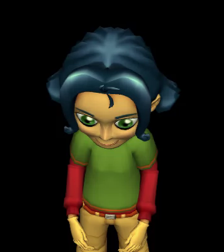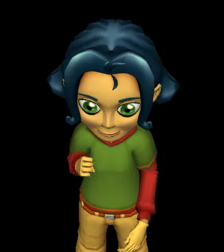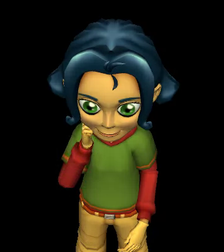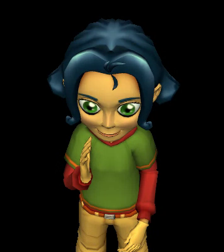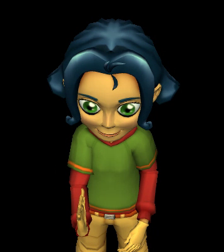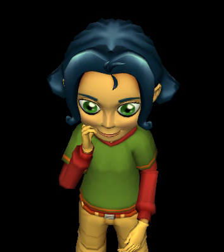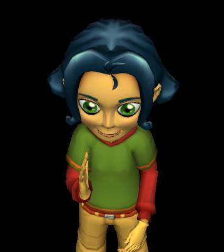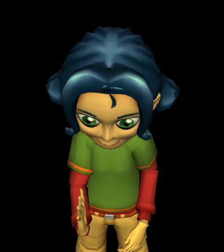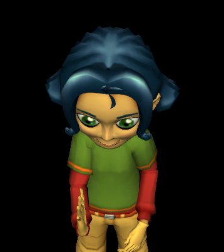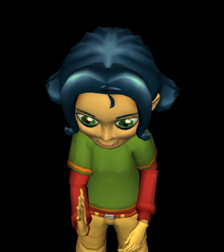كل يوم